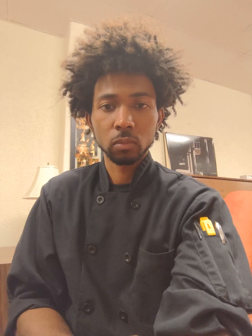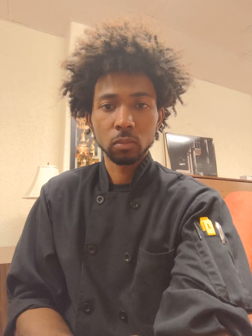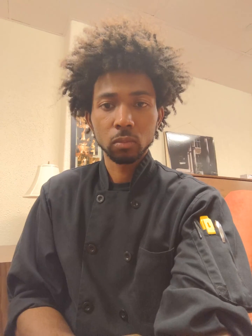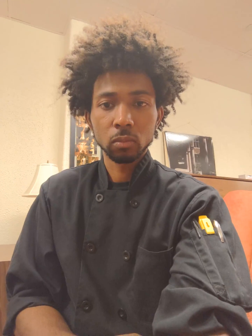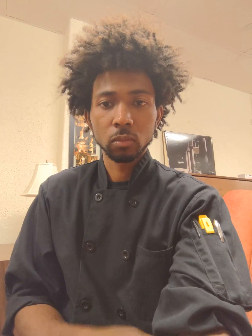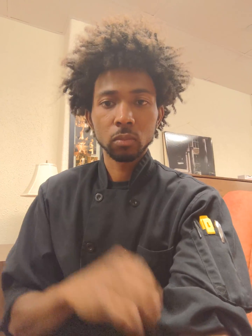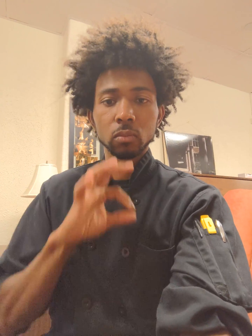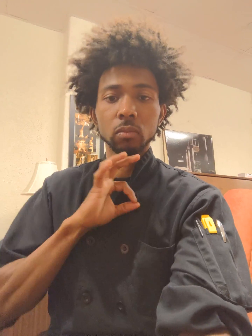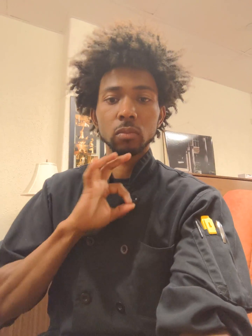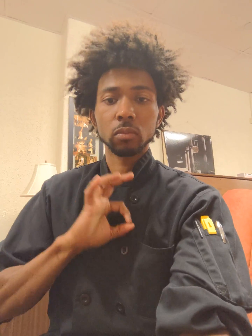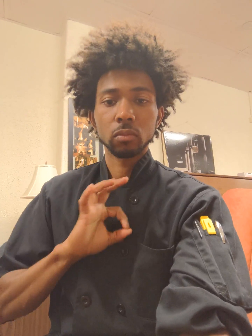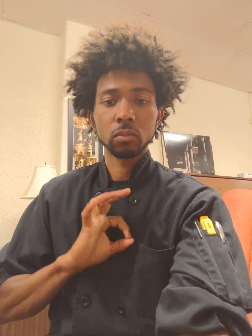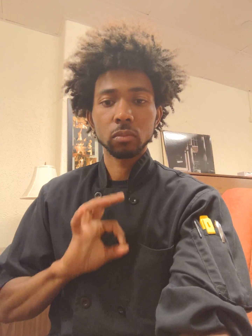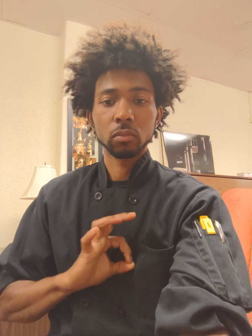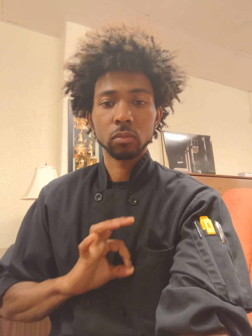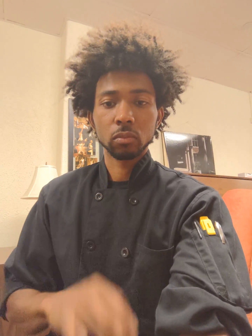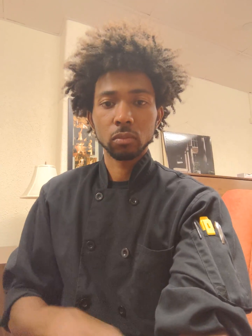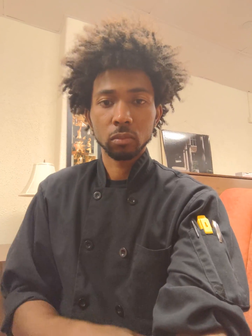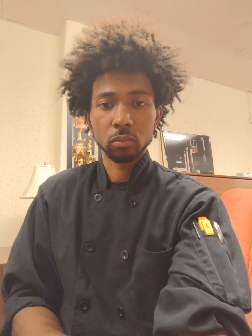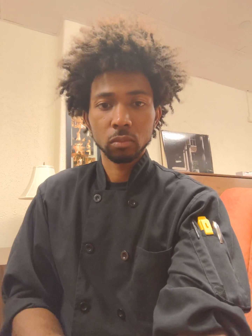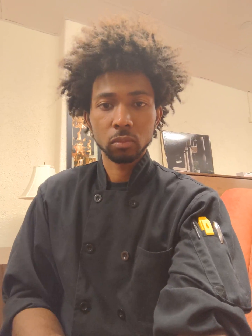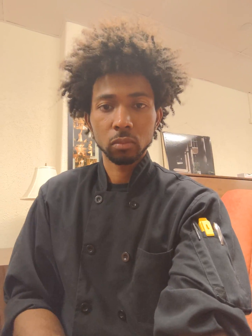button